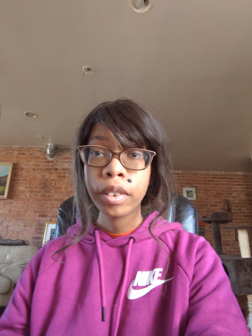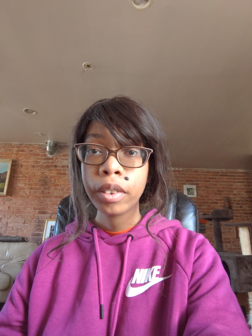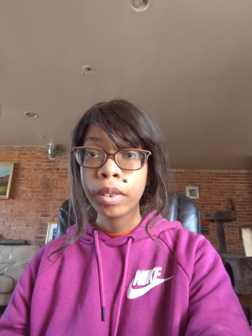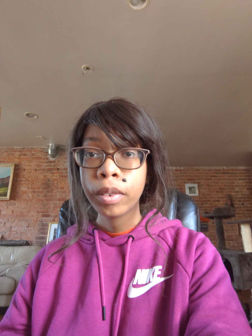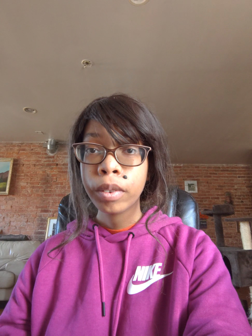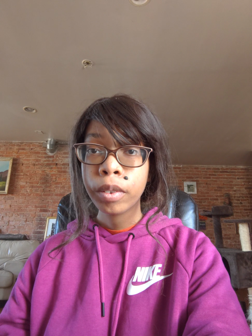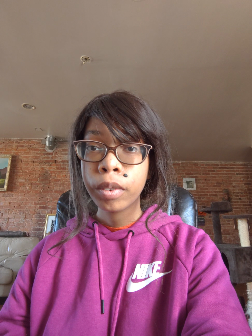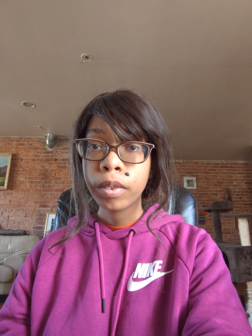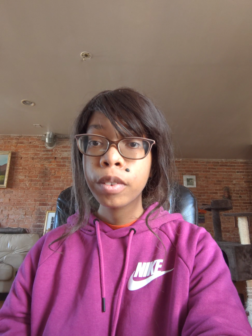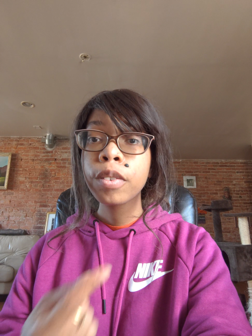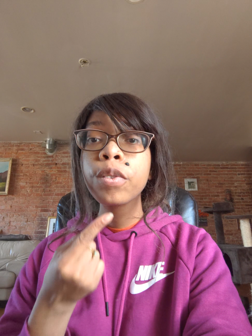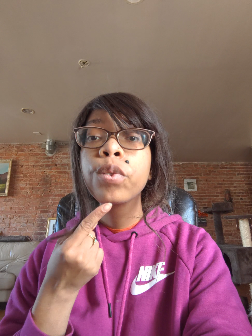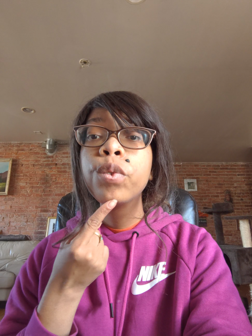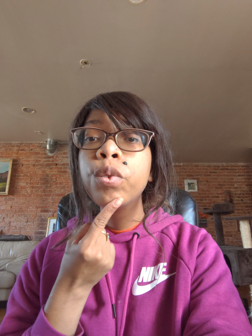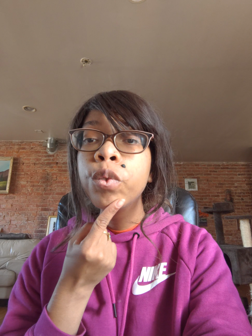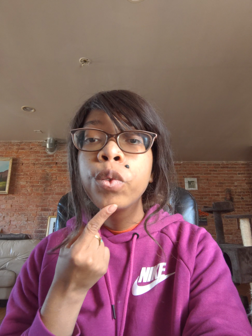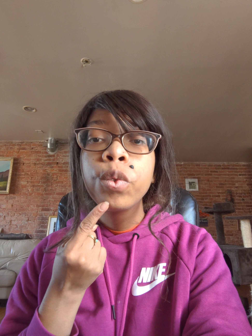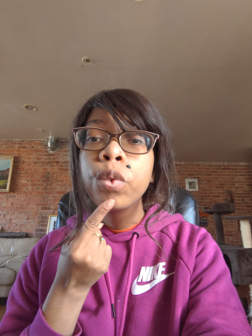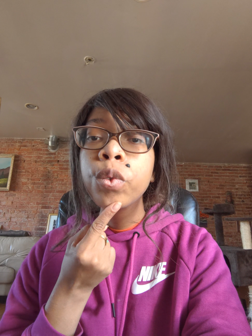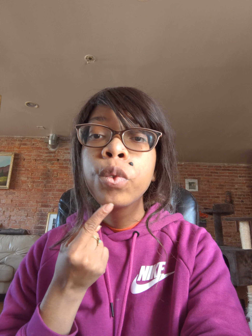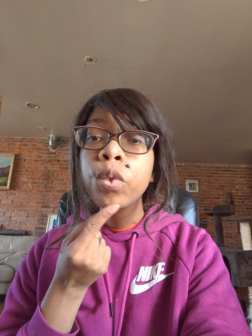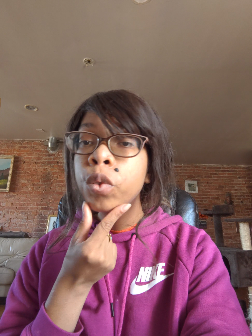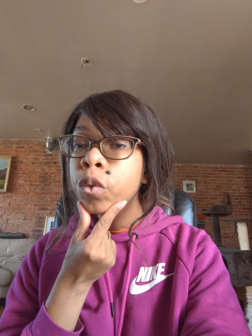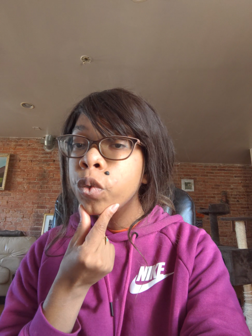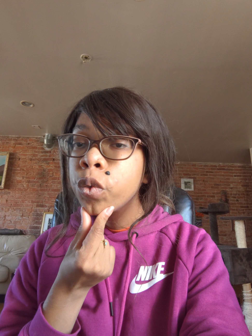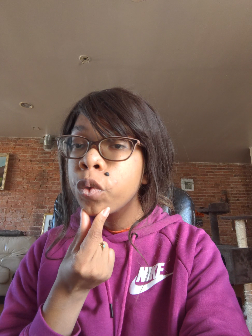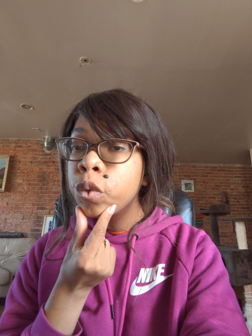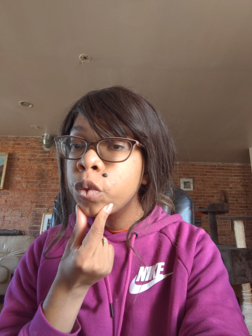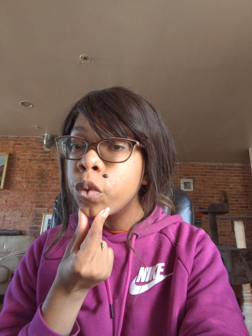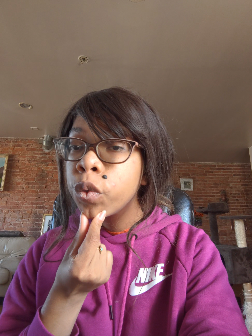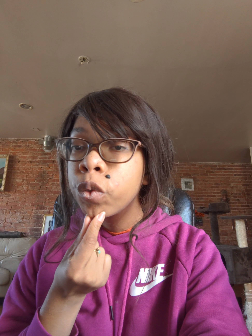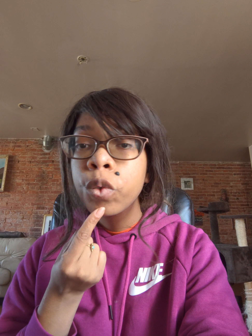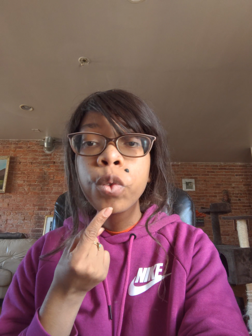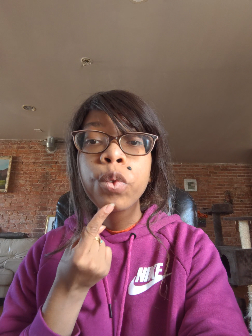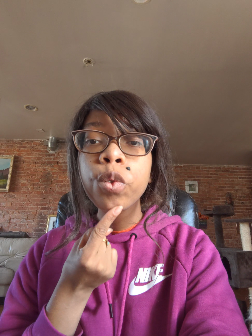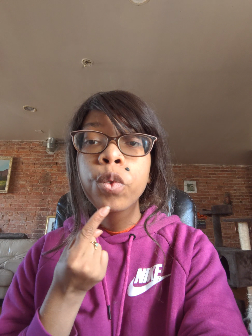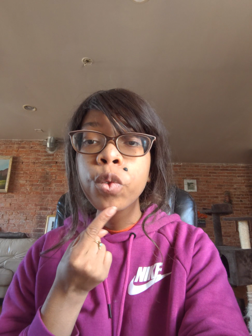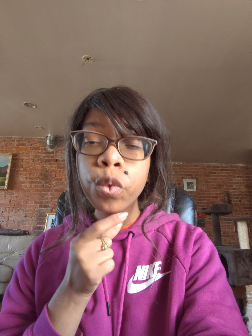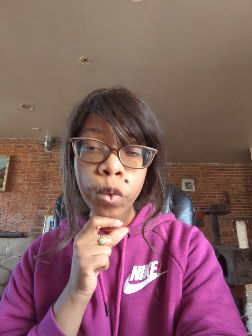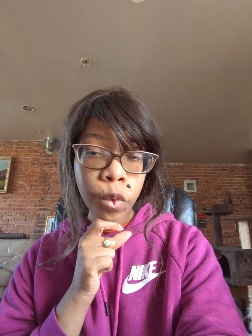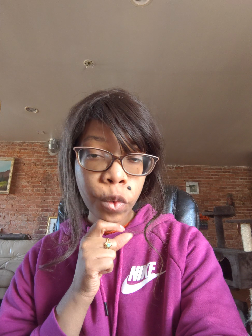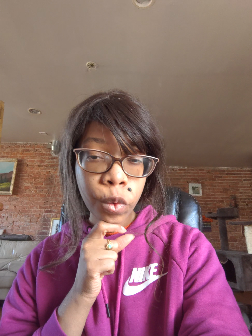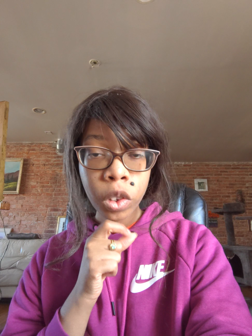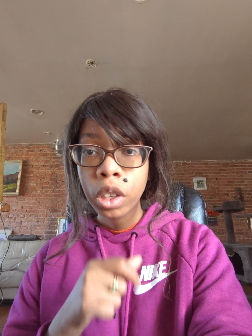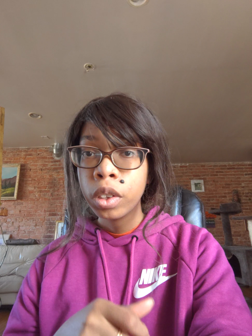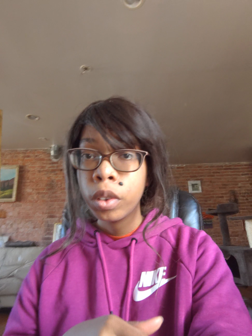chin